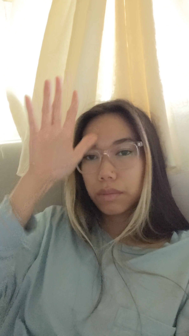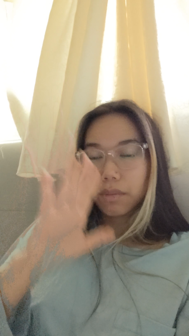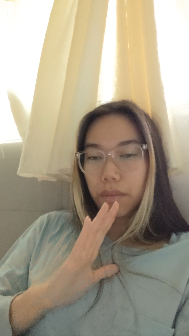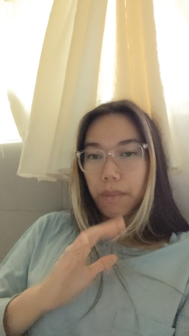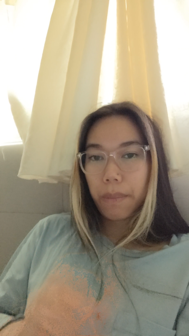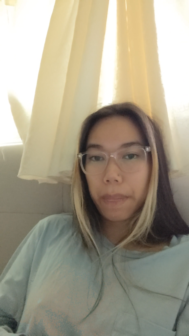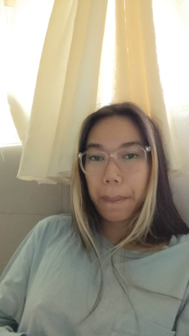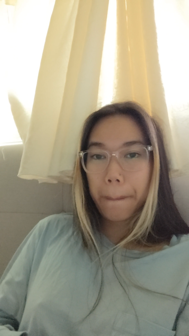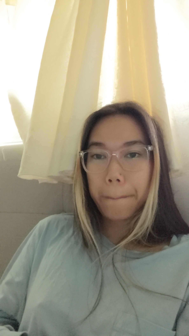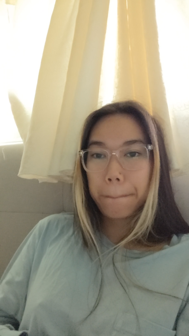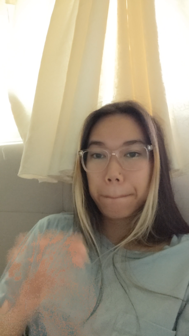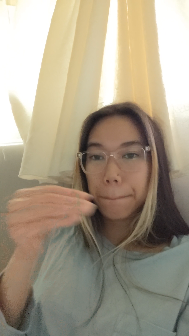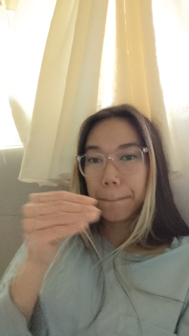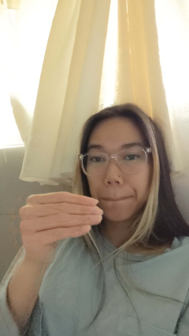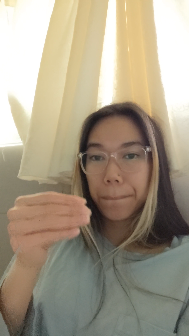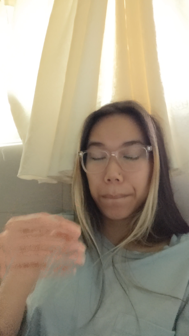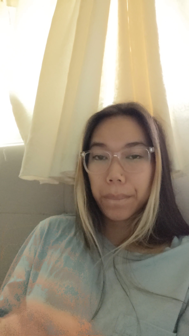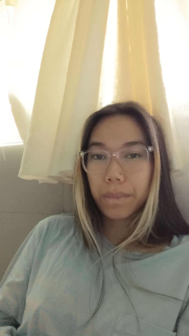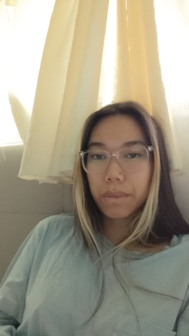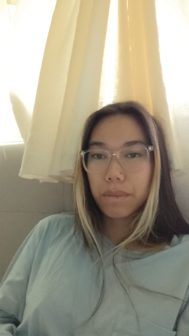more